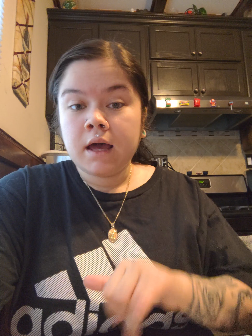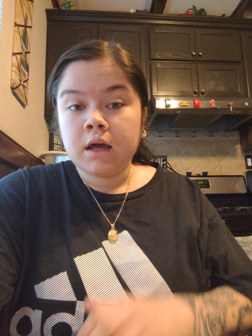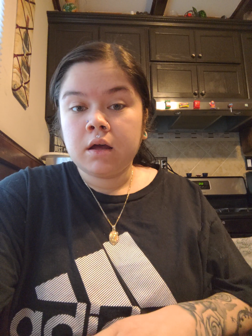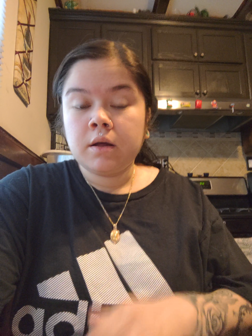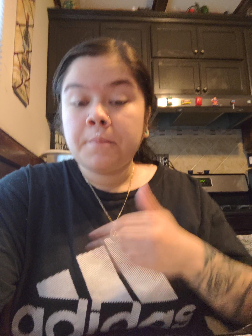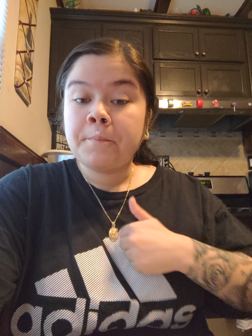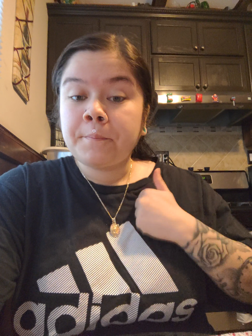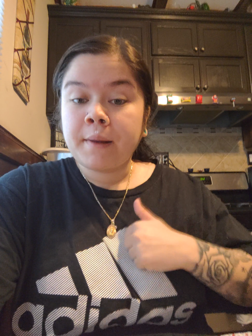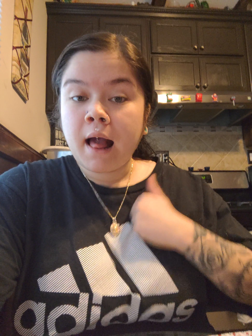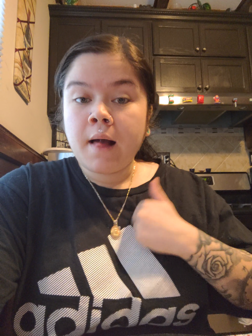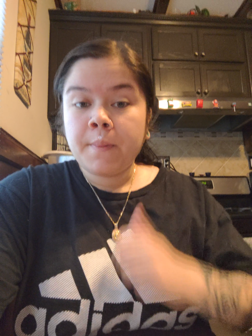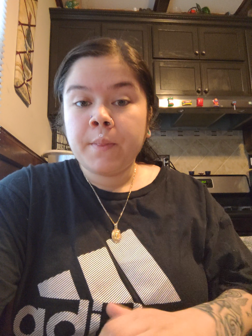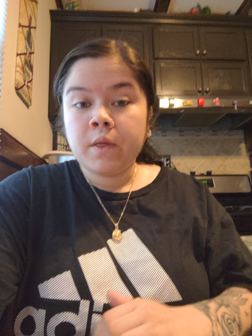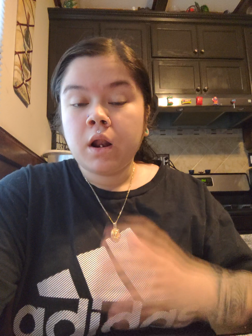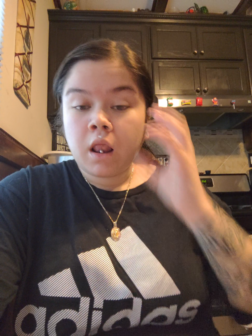bath